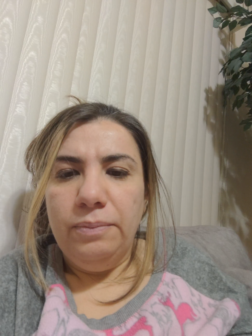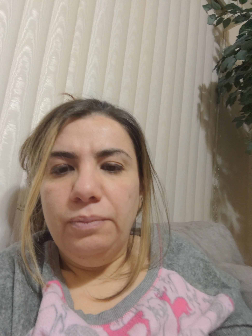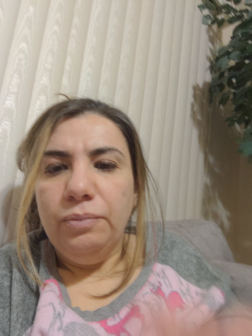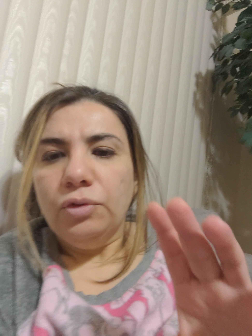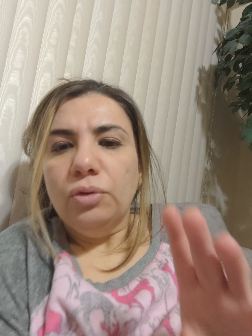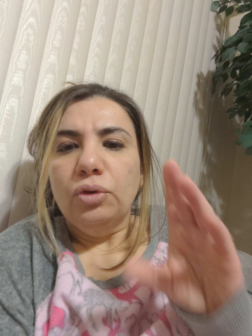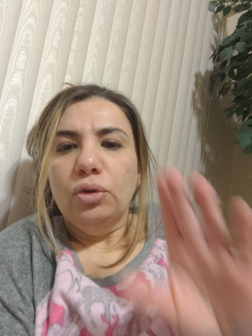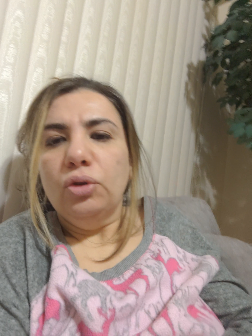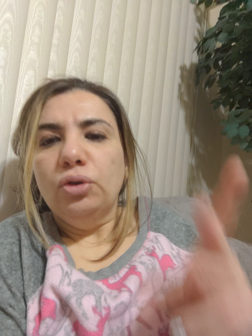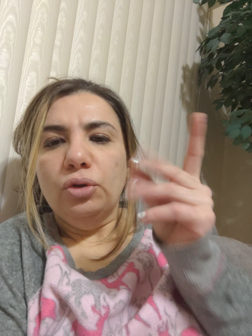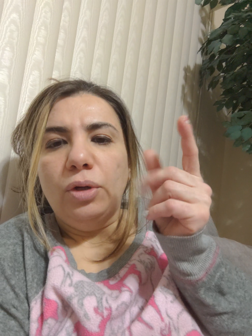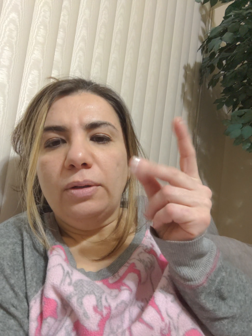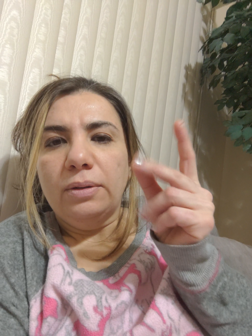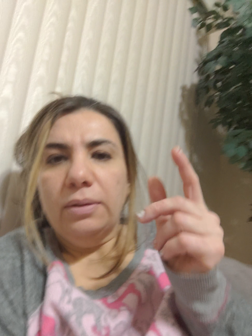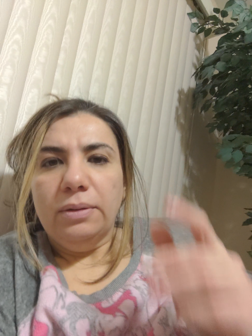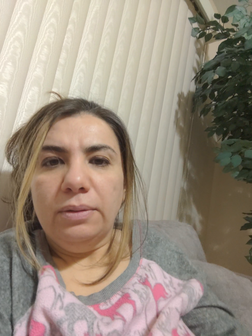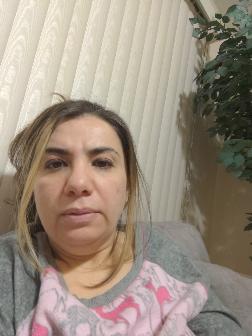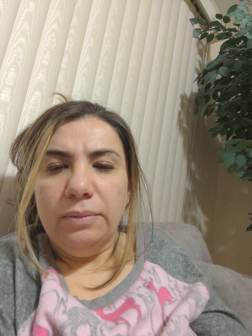dog